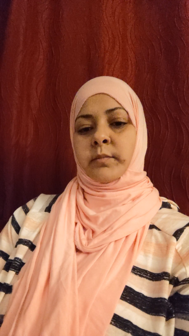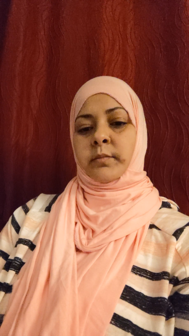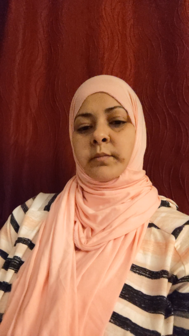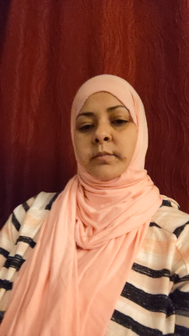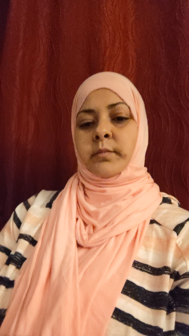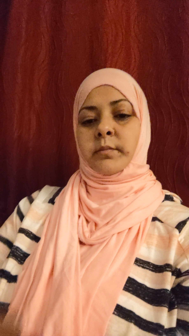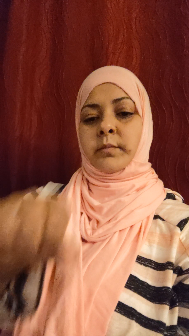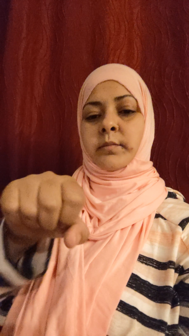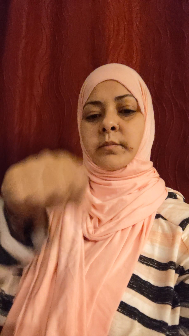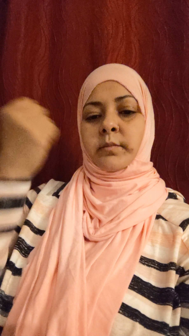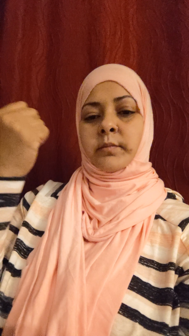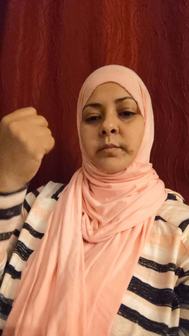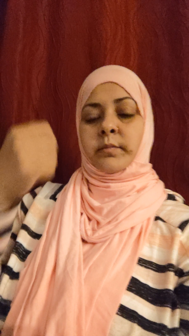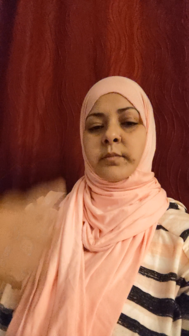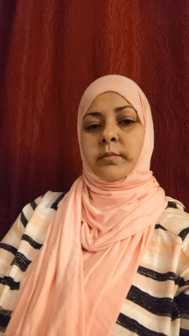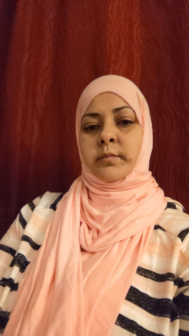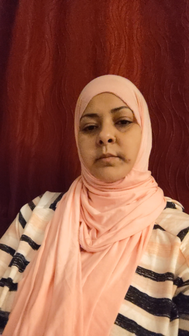broken